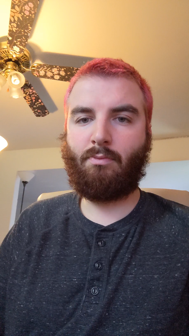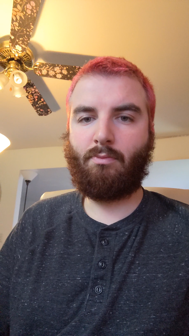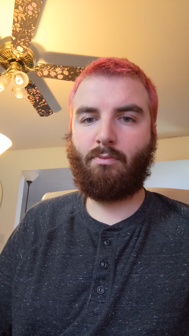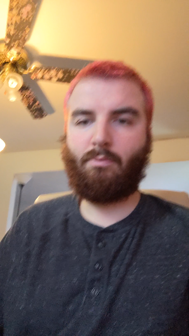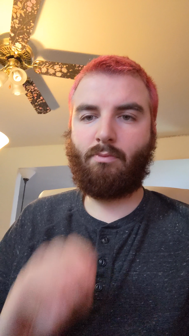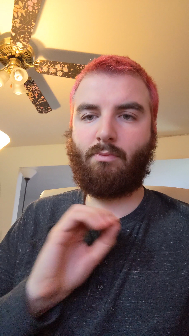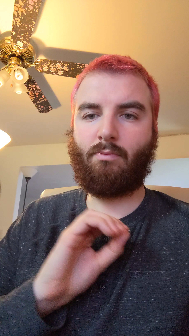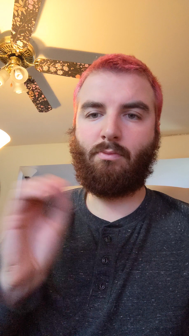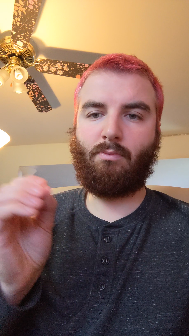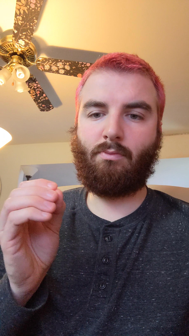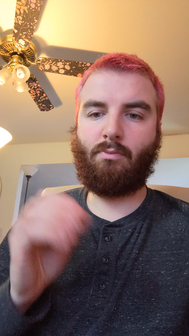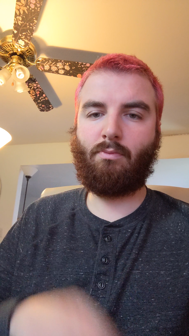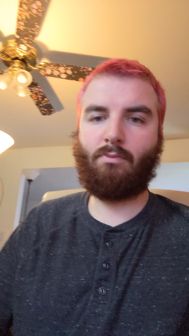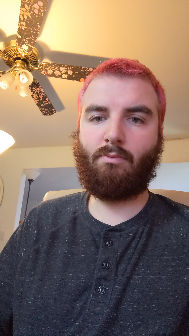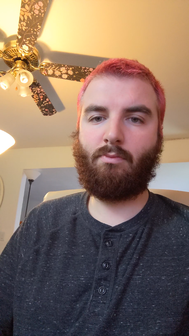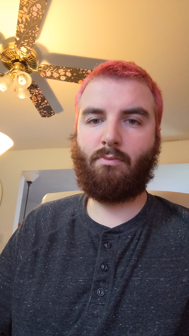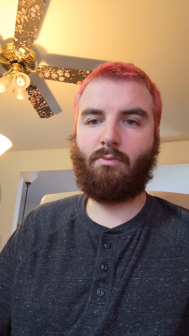none